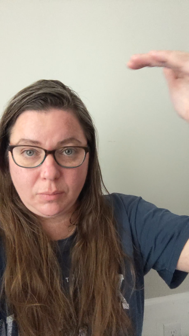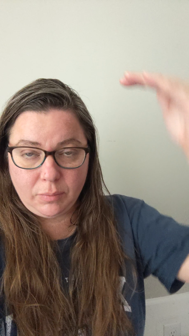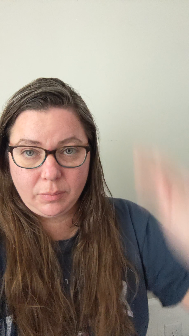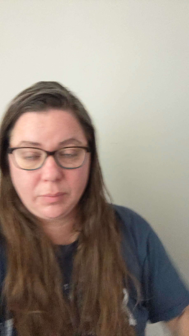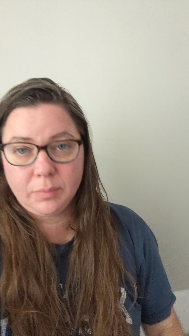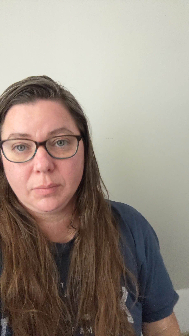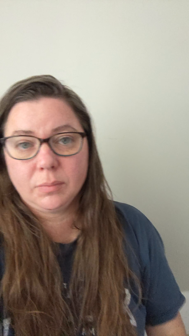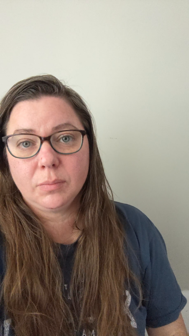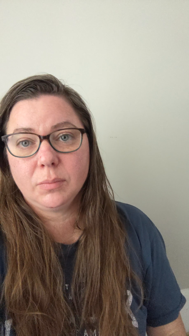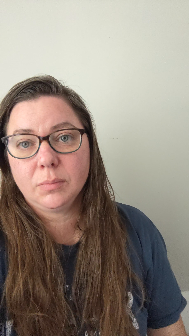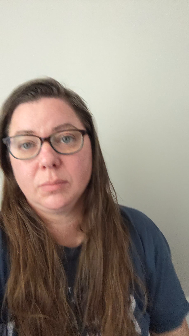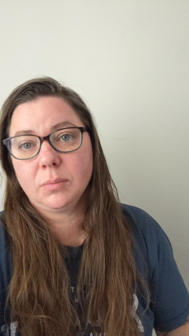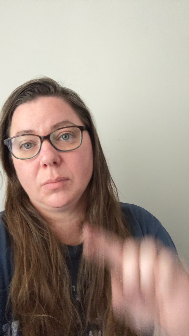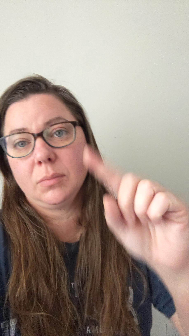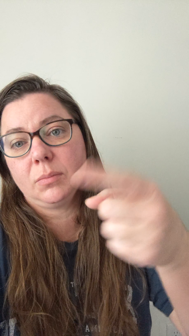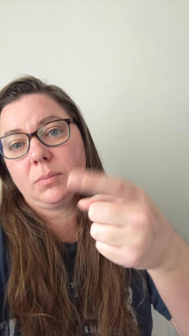friend